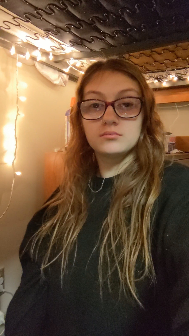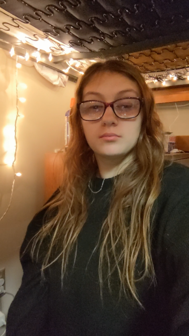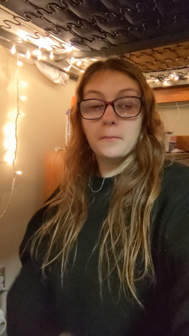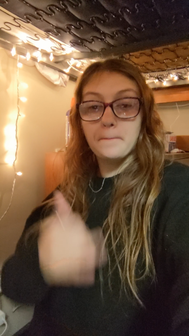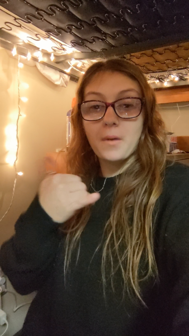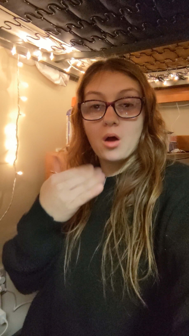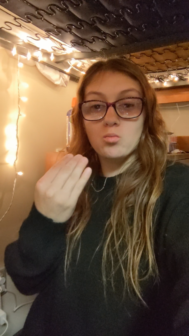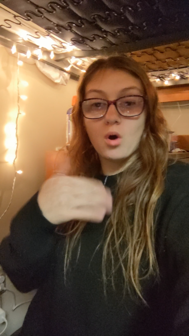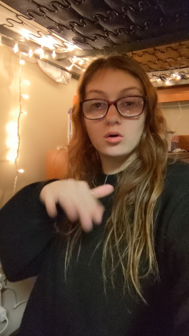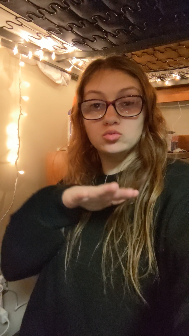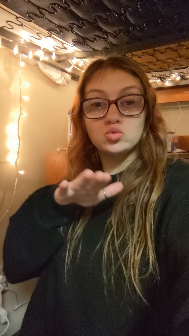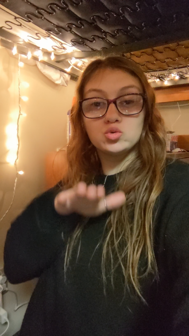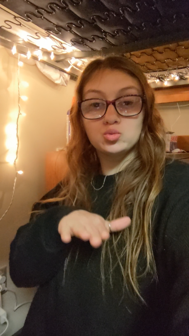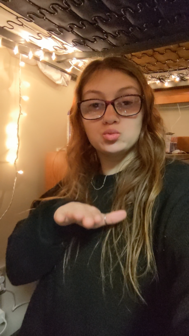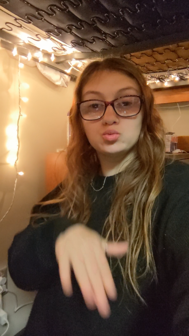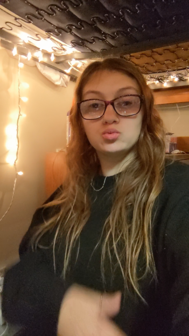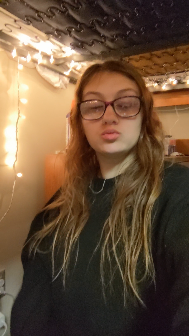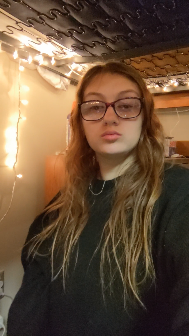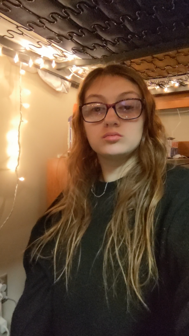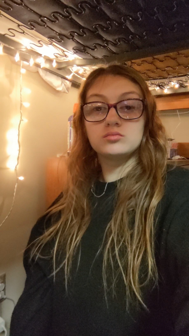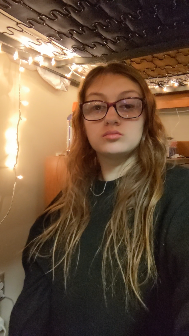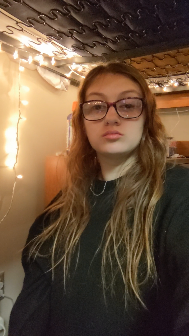playground